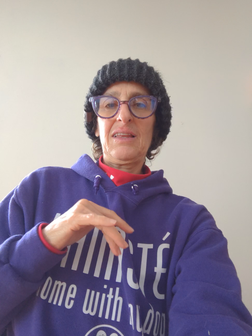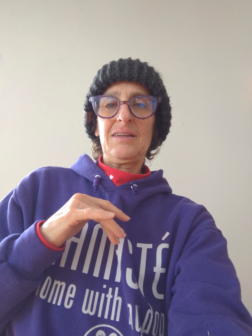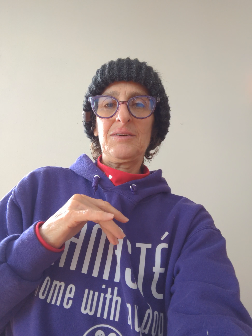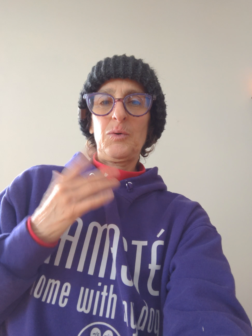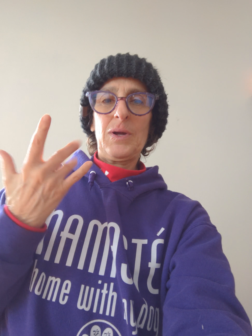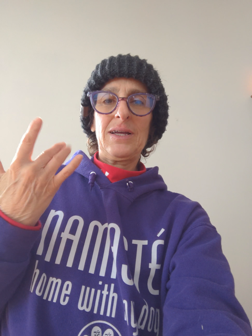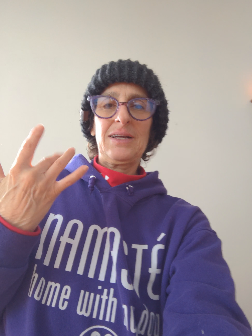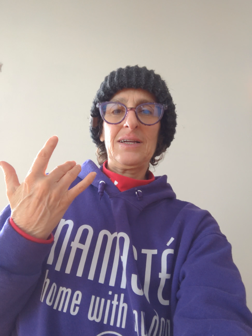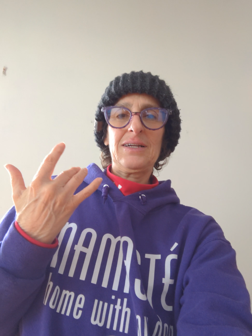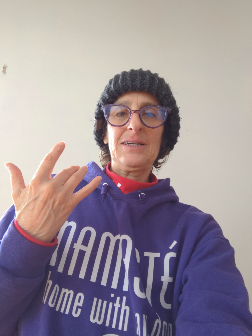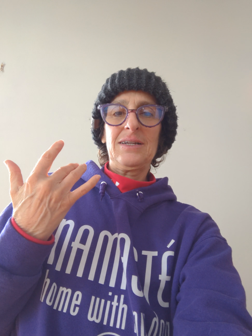wait